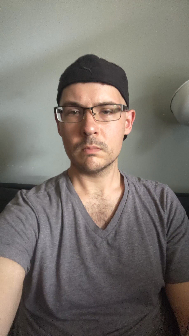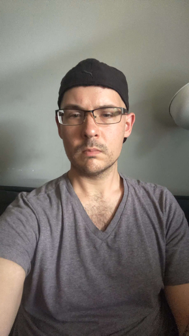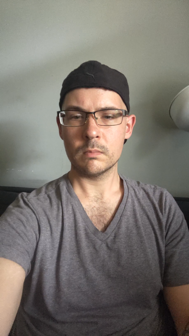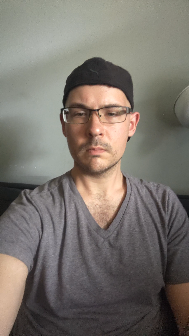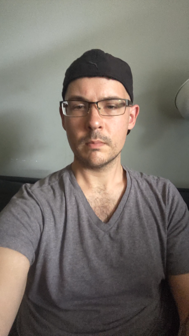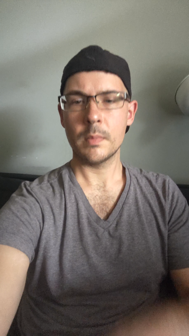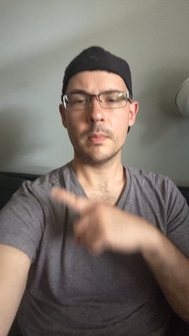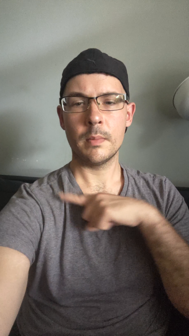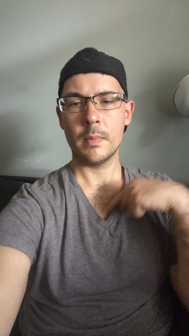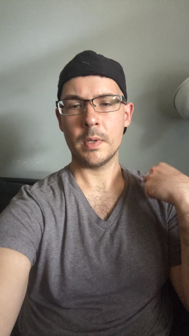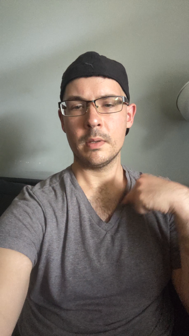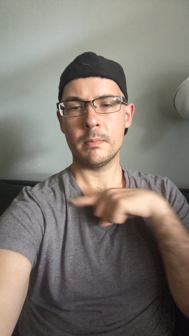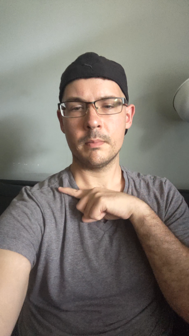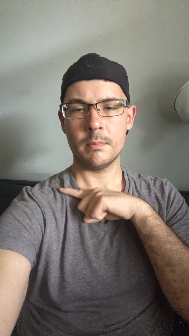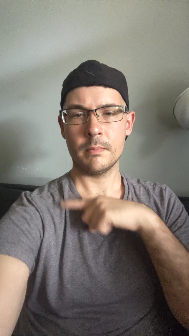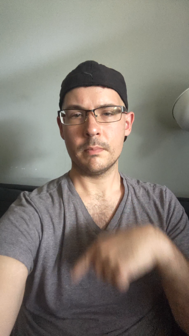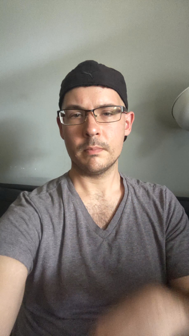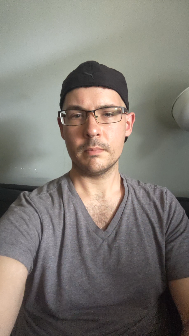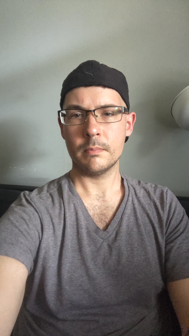bib